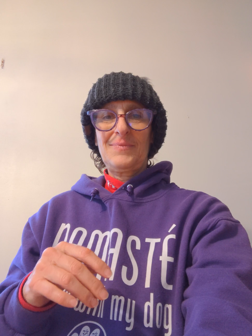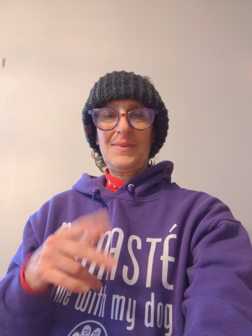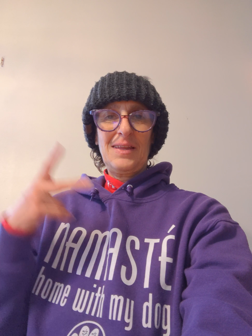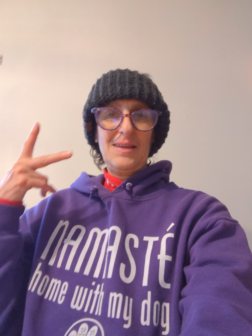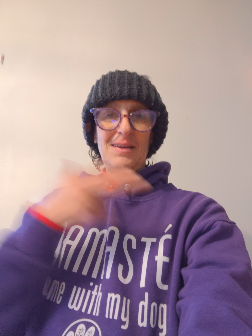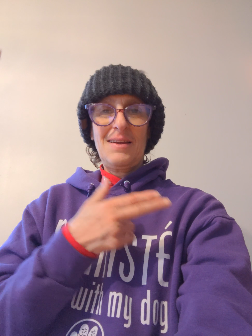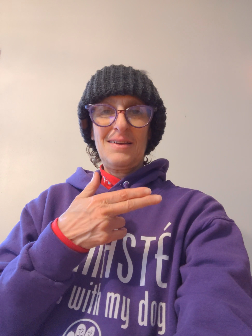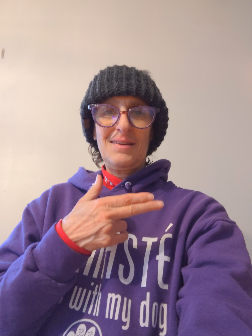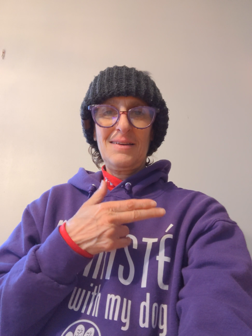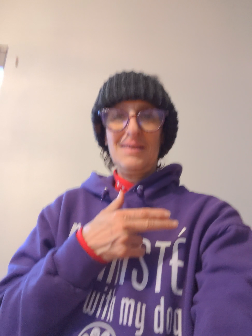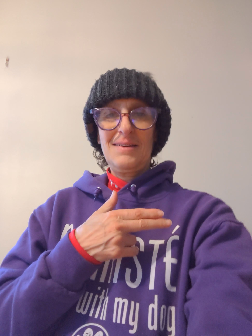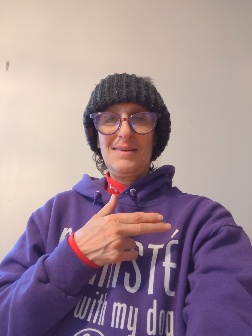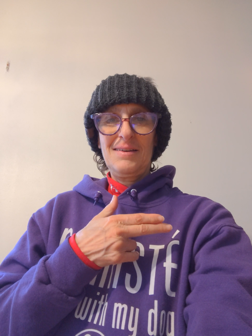cut